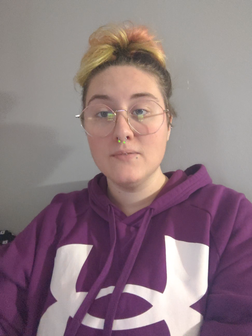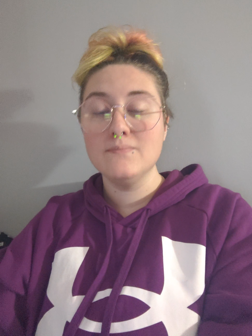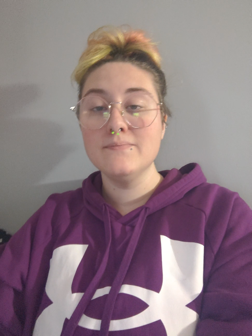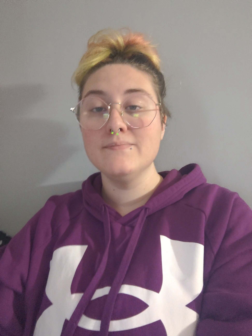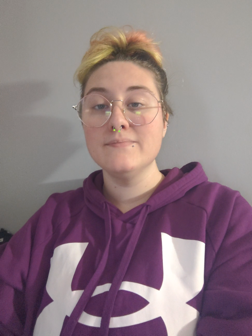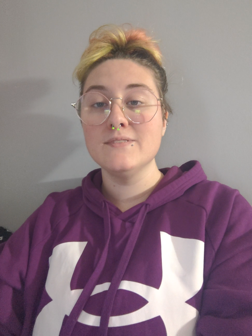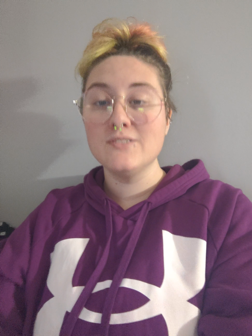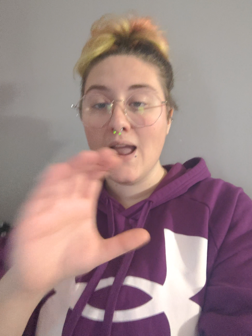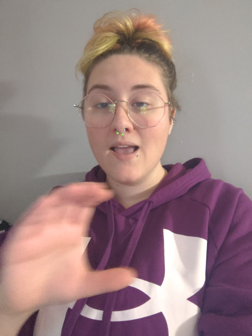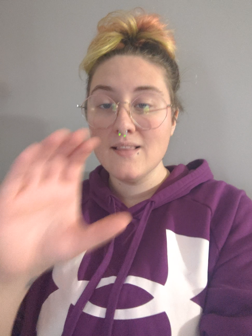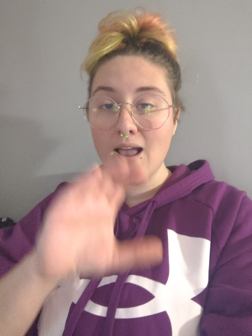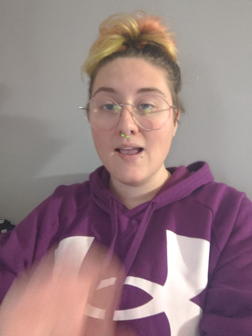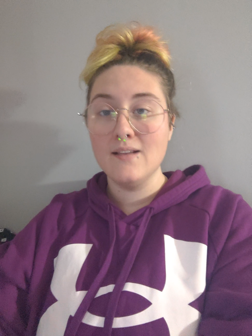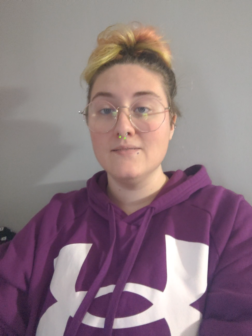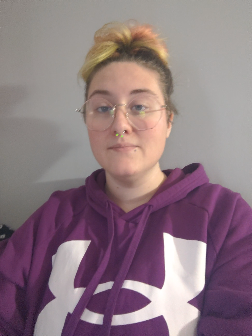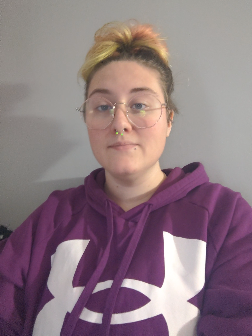chocolate